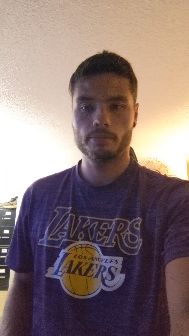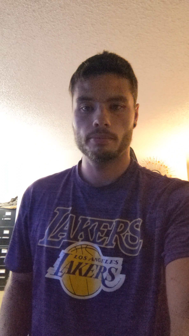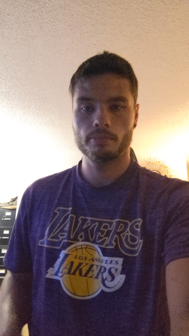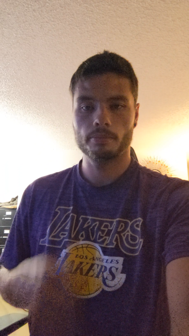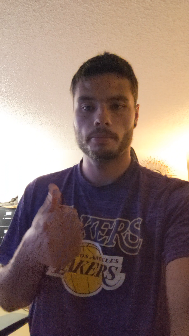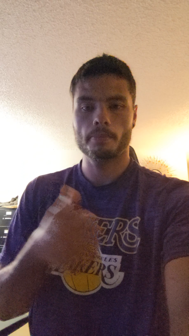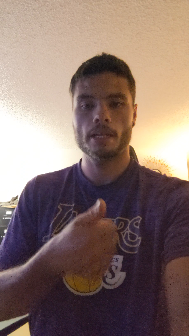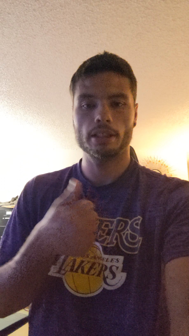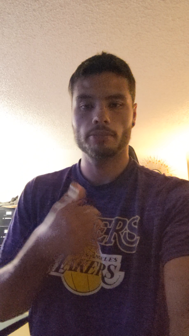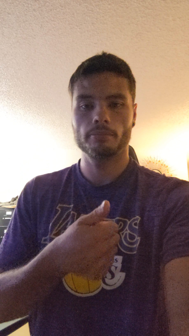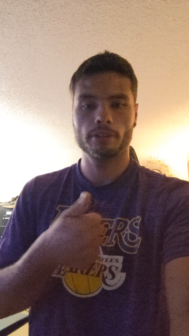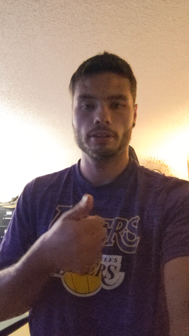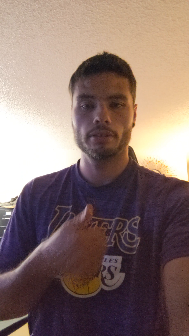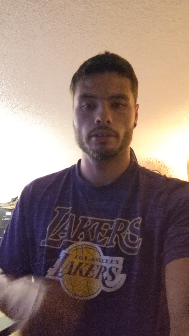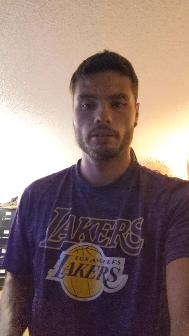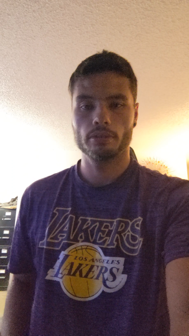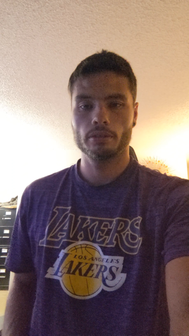basement